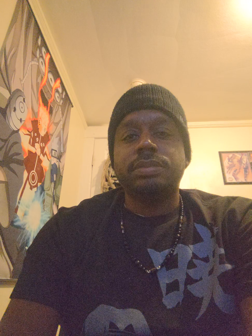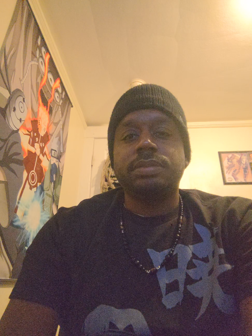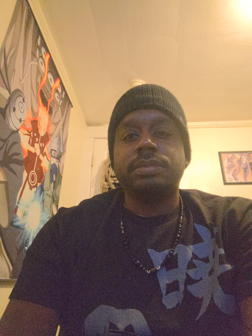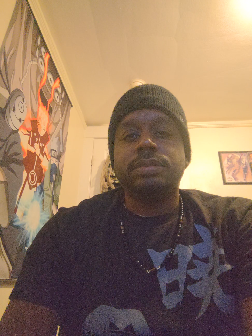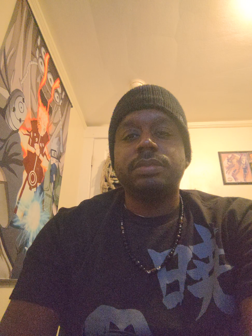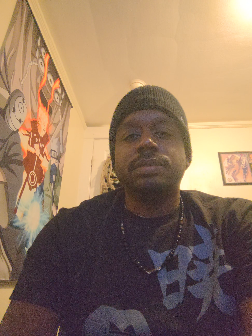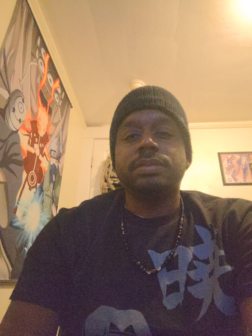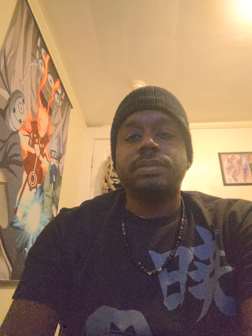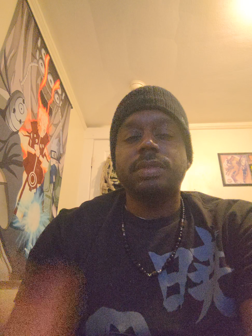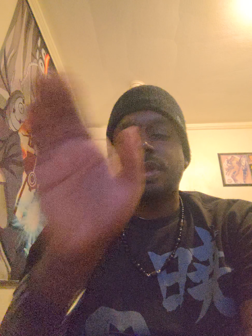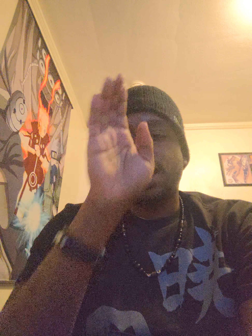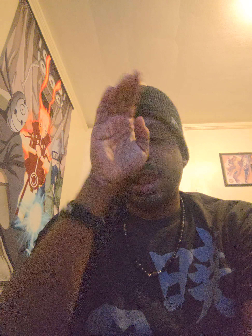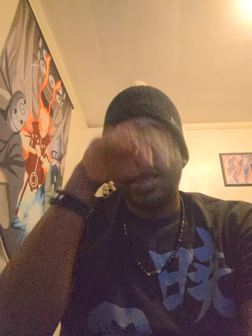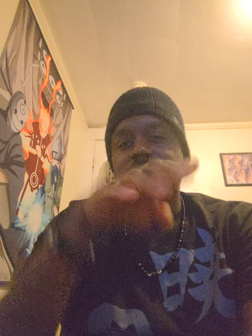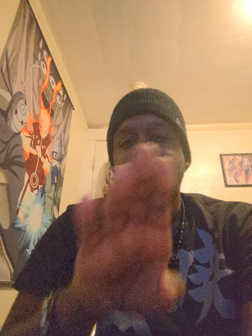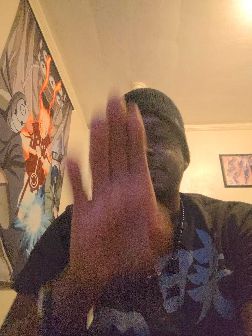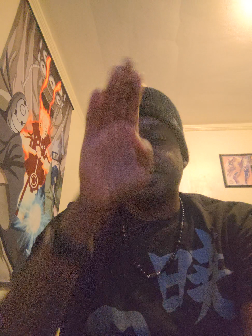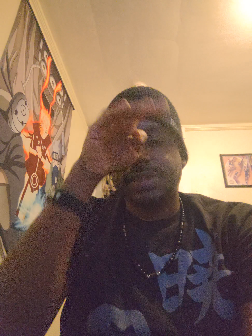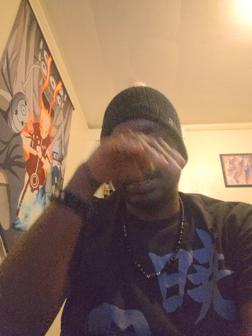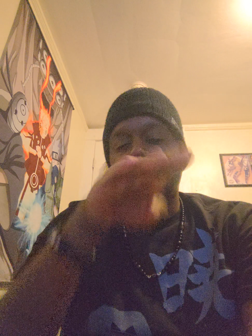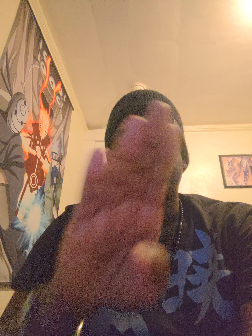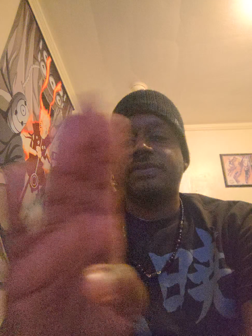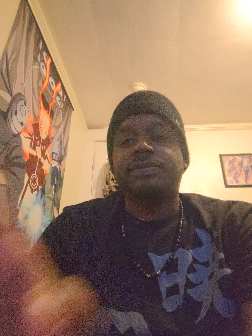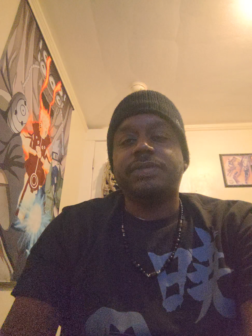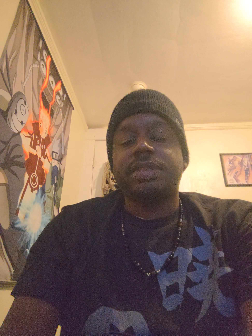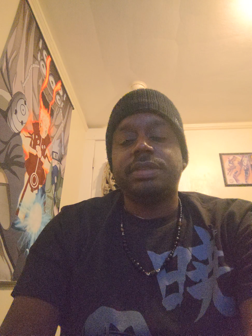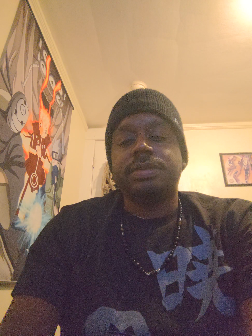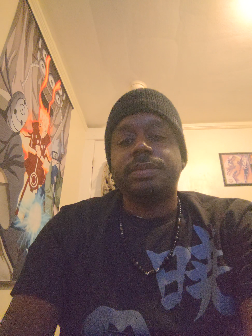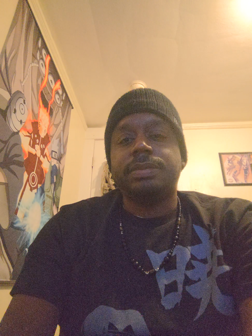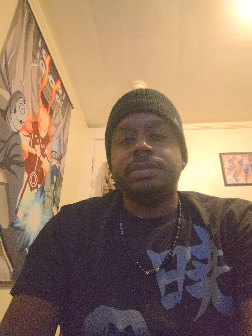elephant